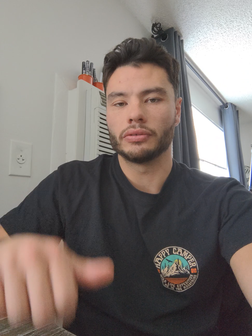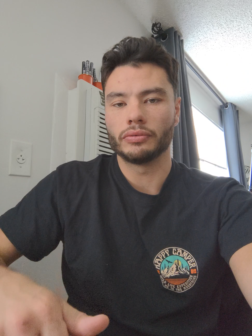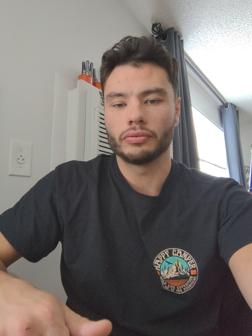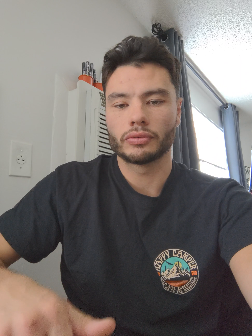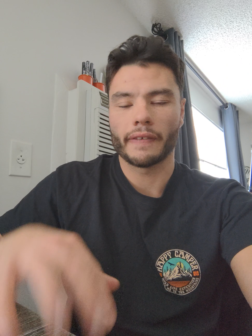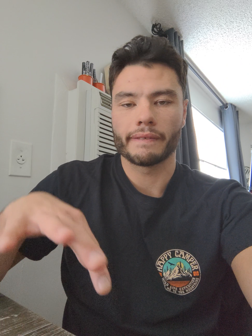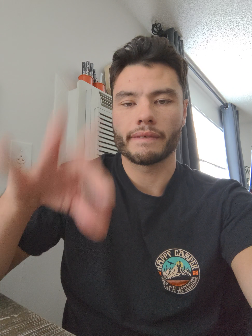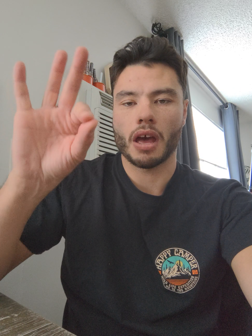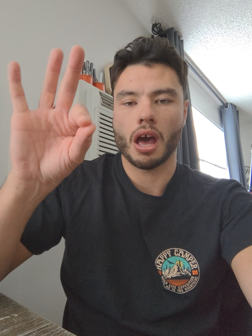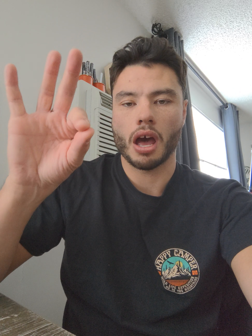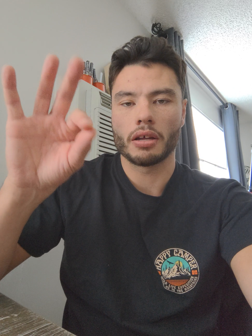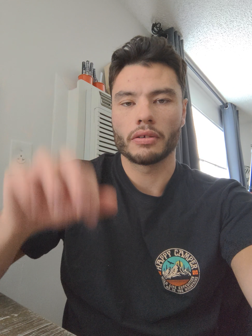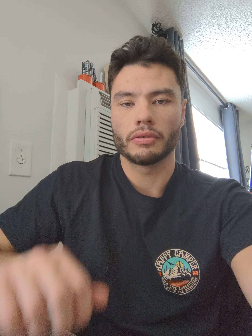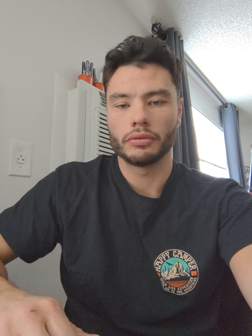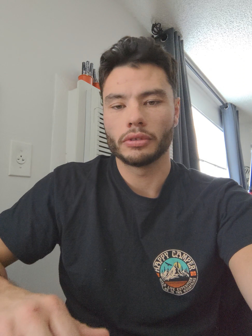find